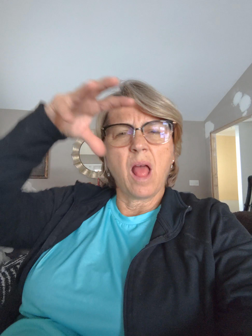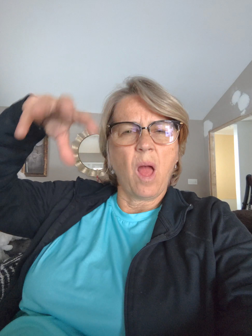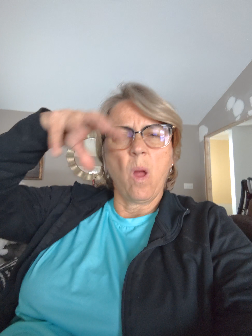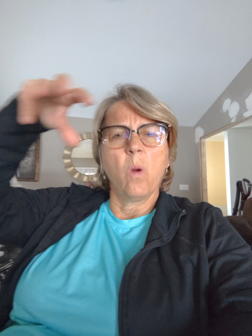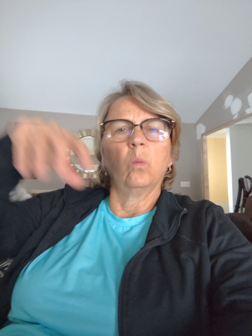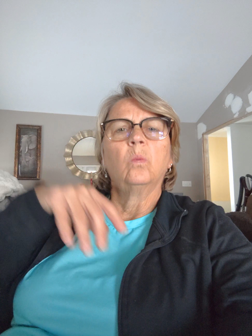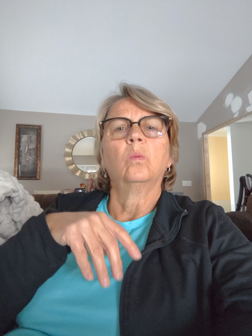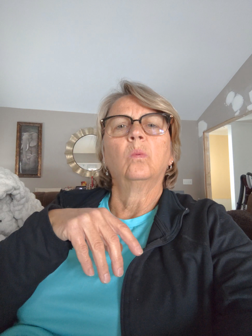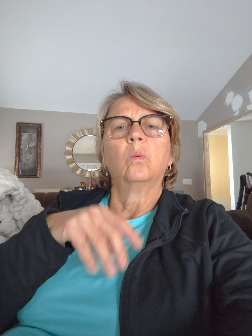cloud